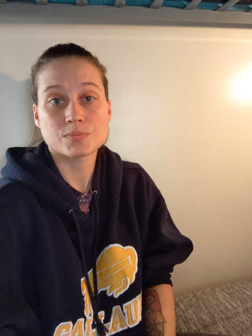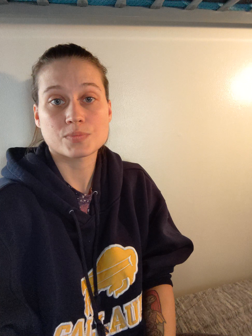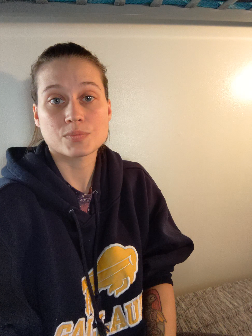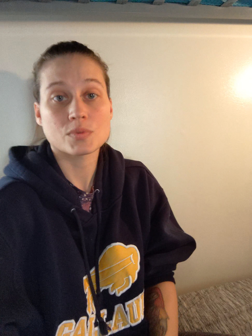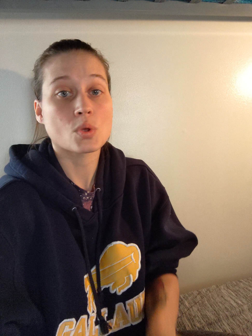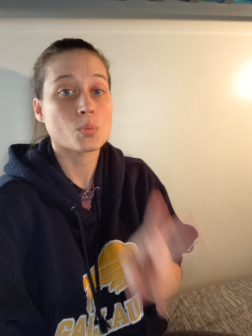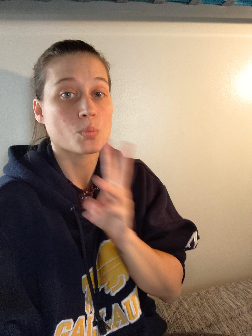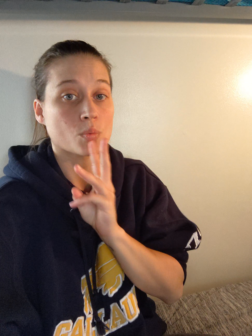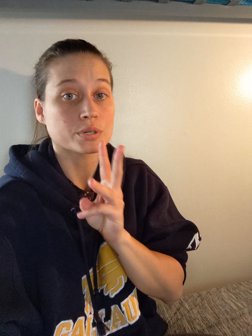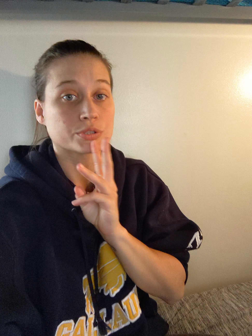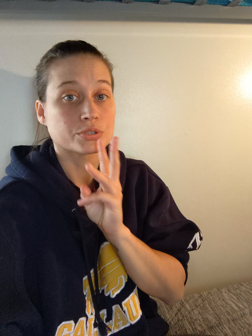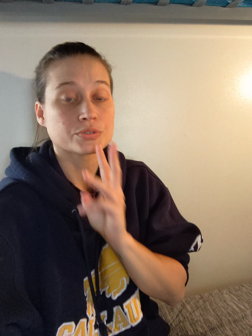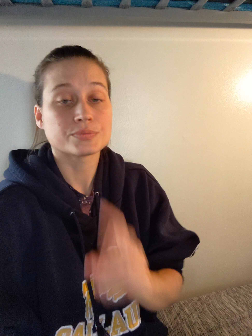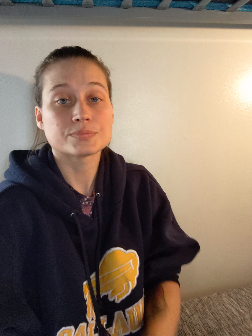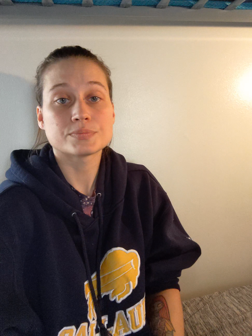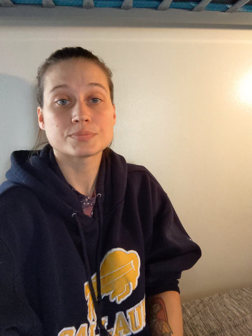water